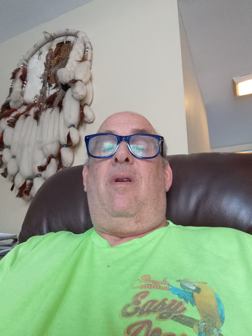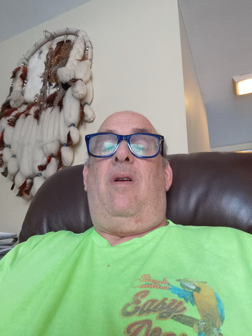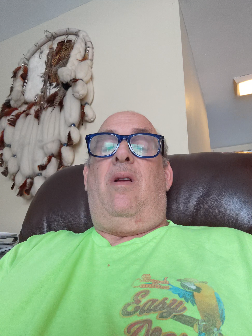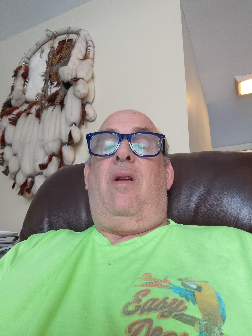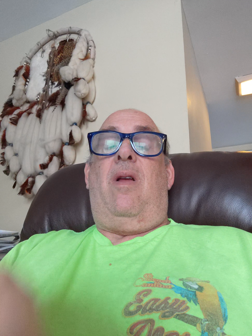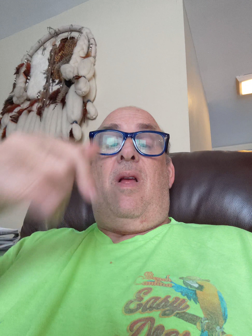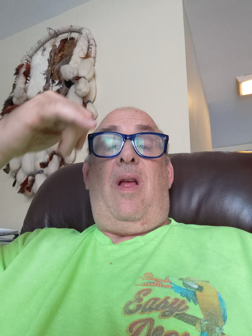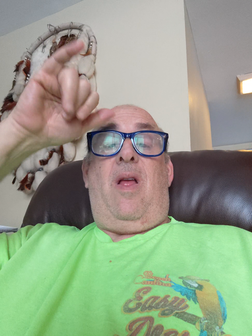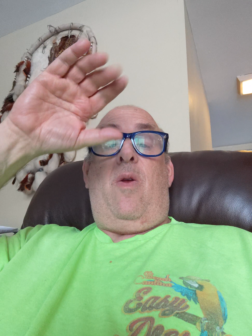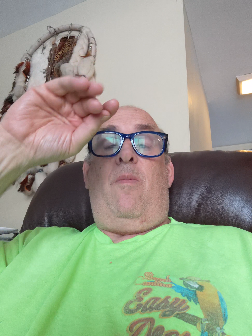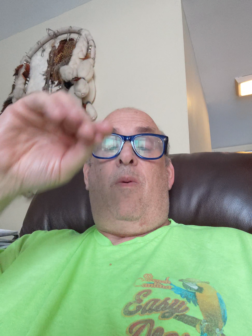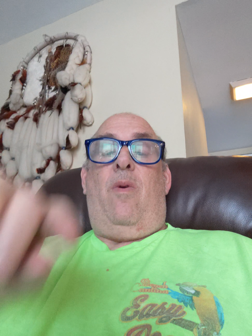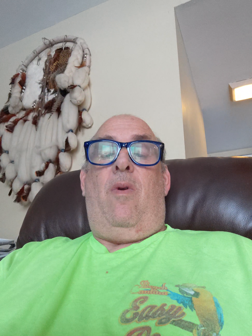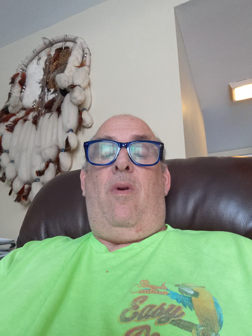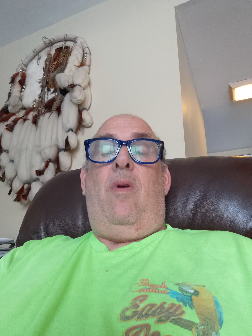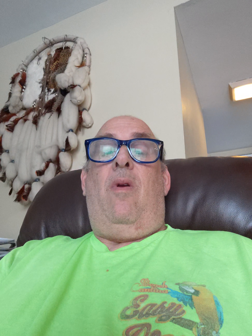cowboy